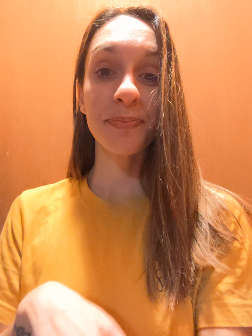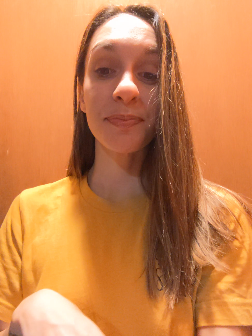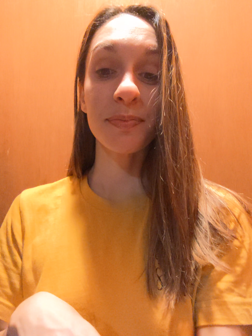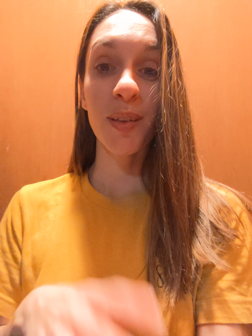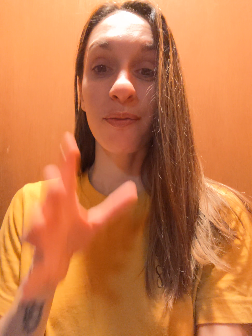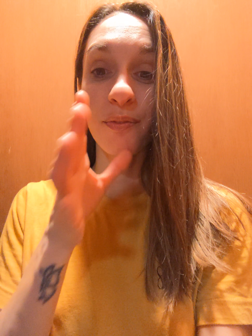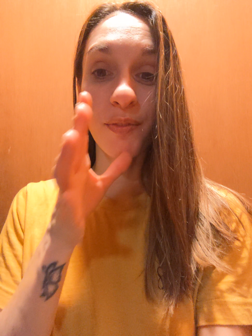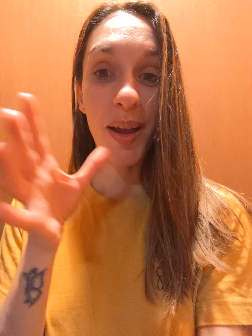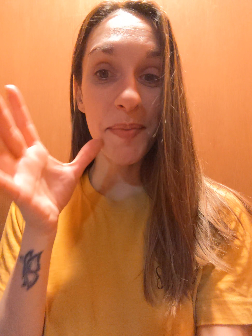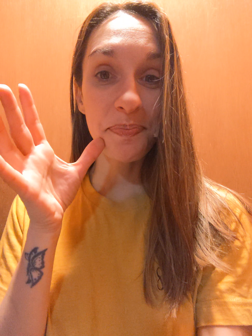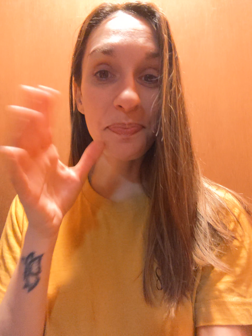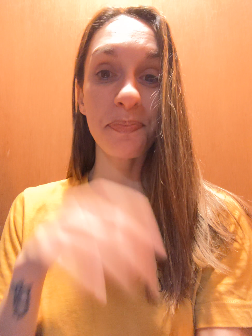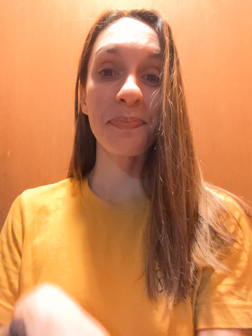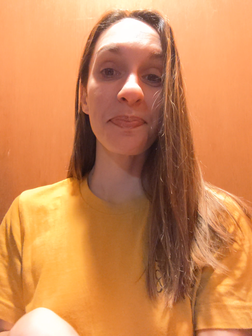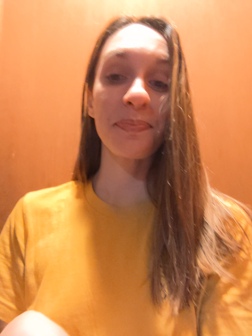farm